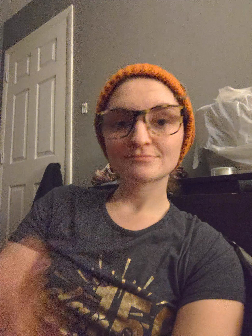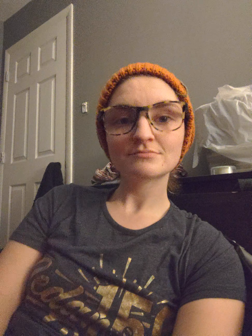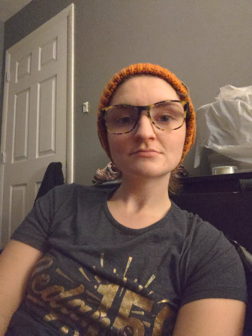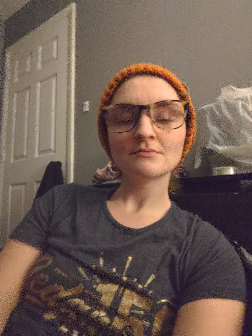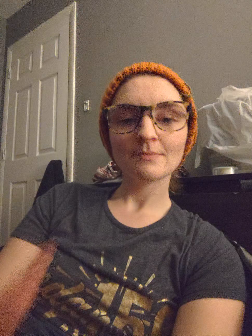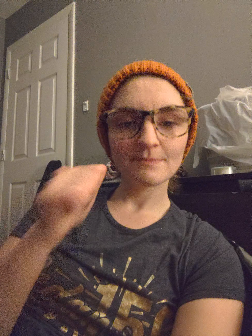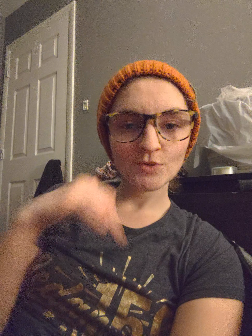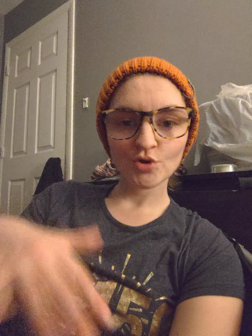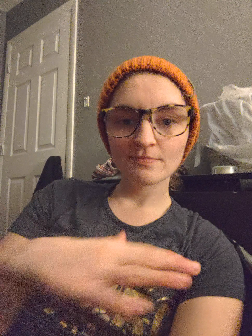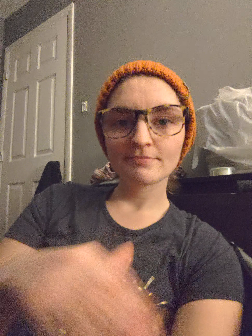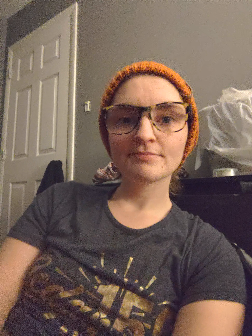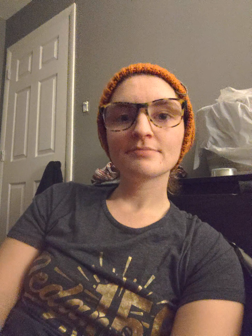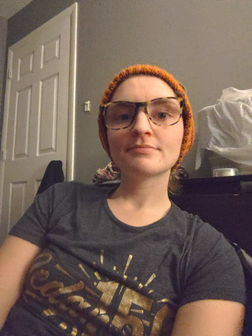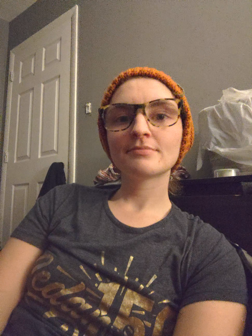backyard